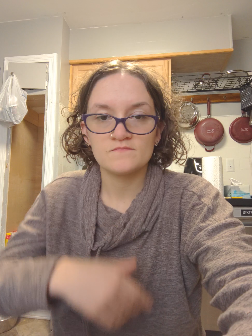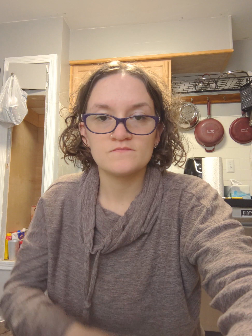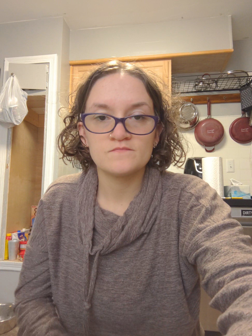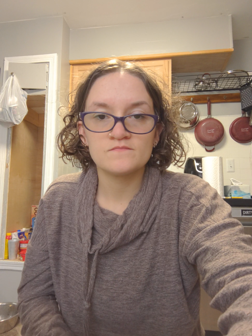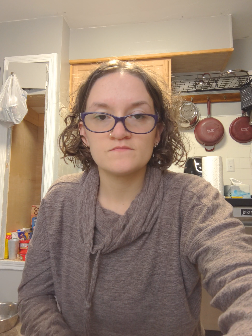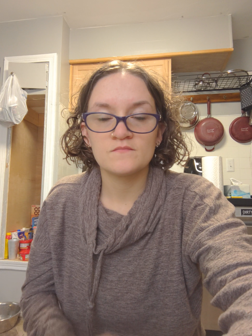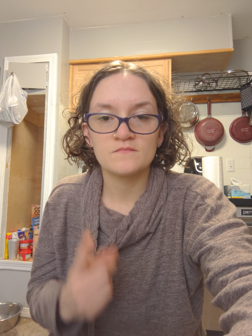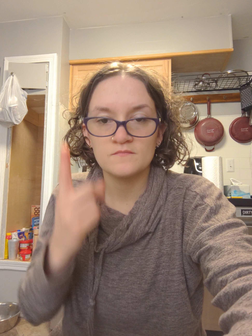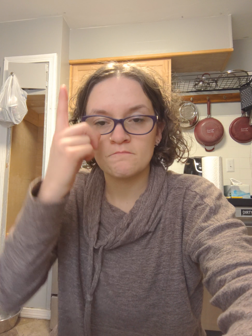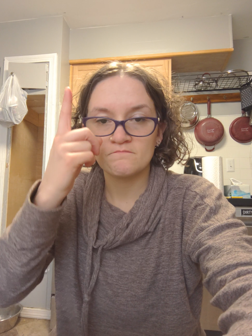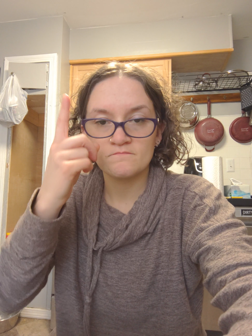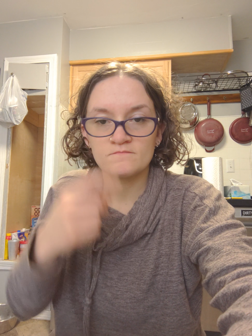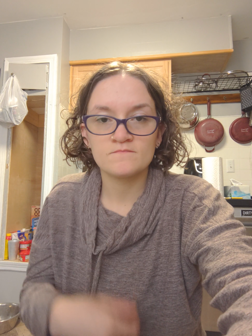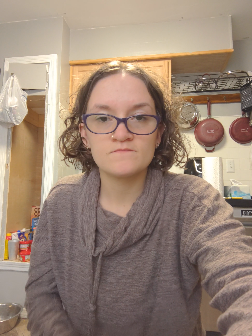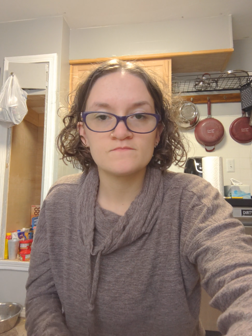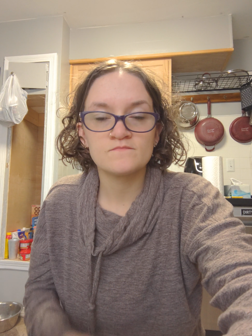up